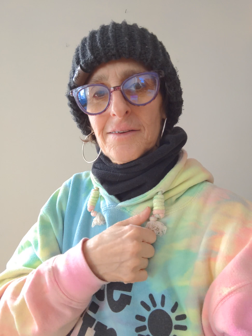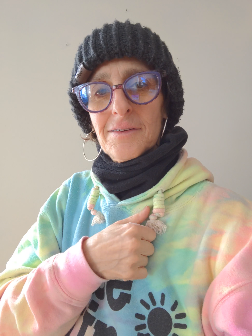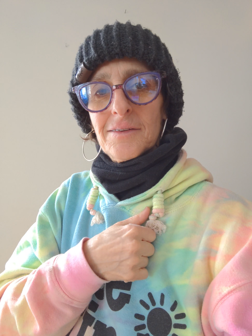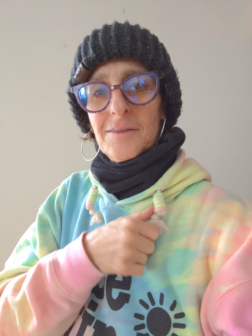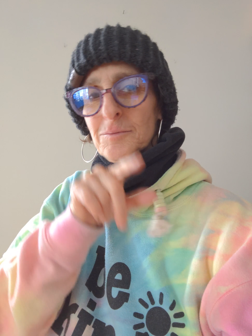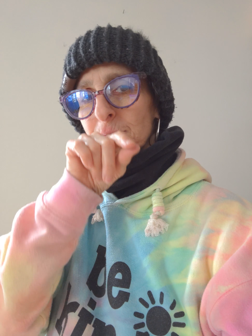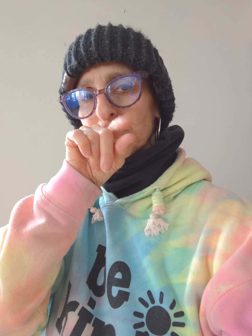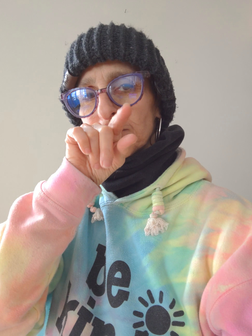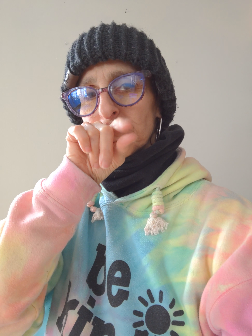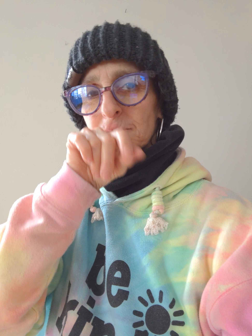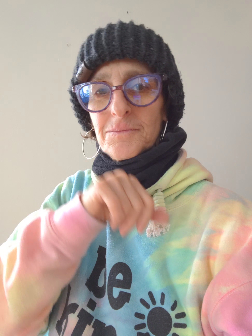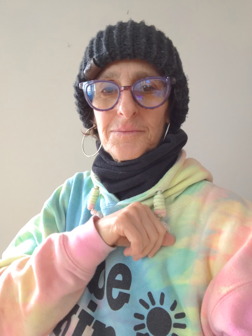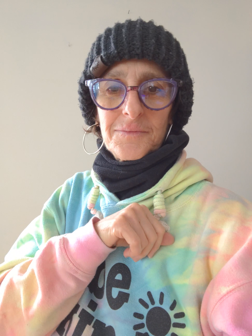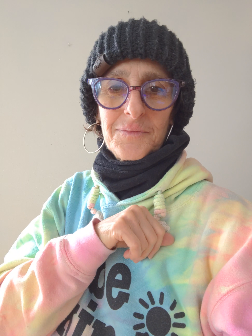bird